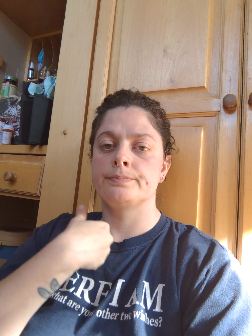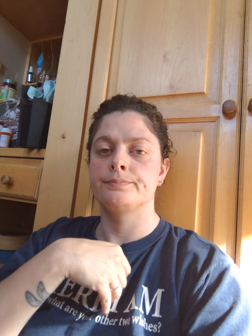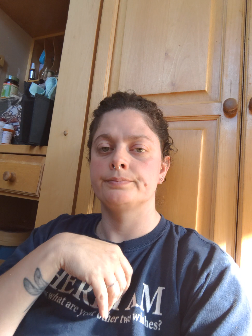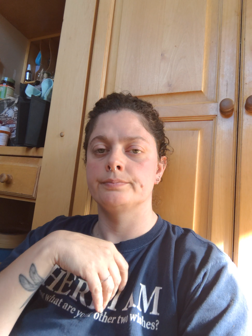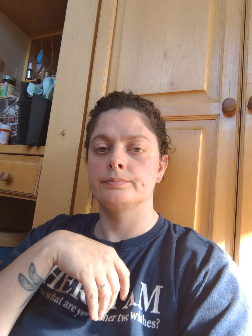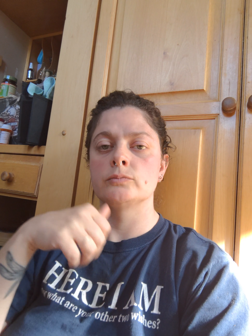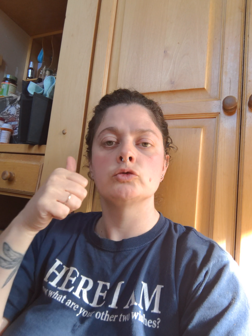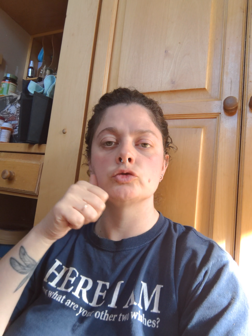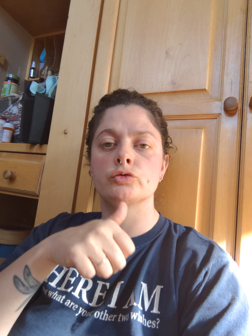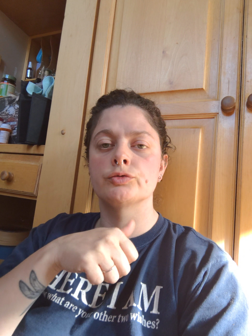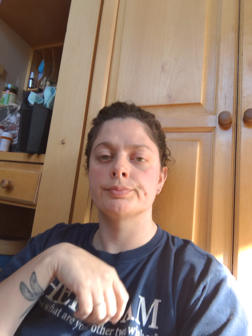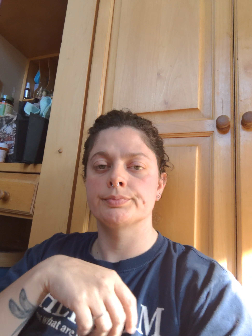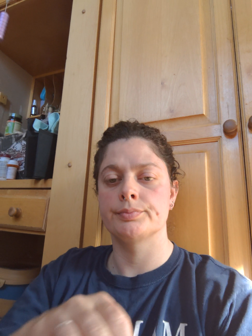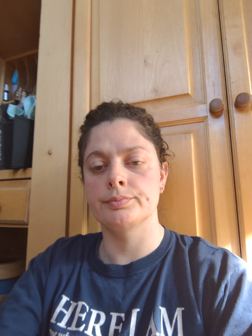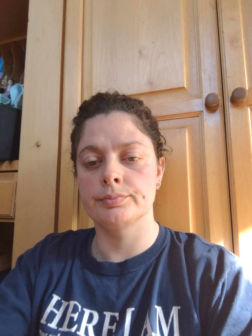girl